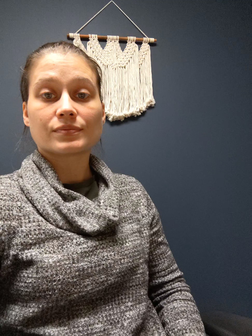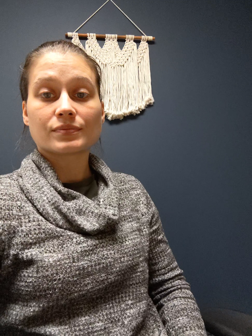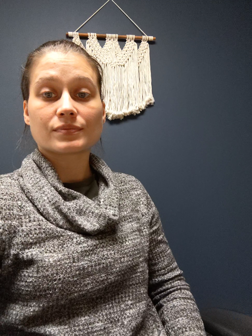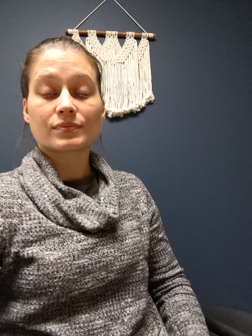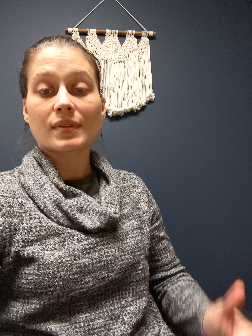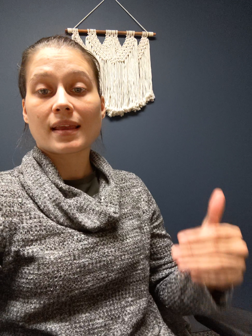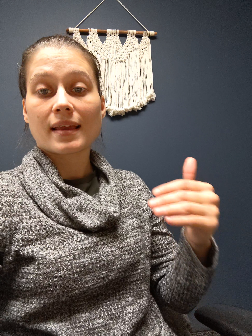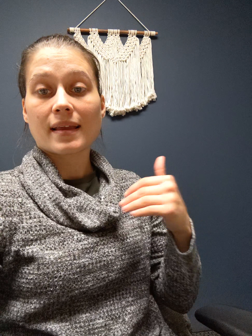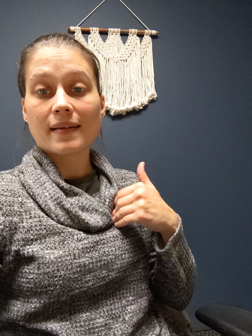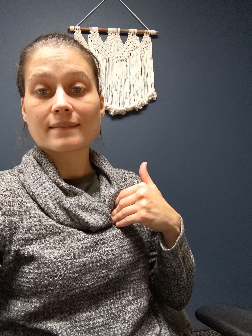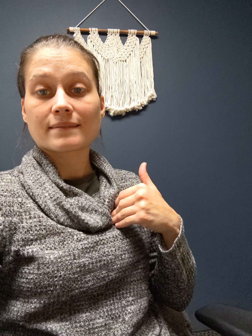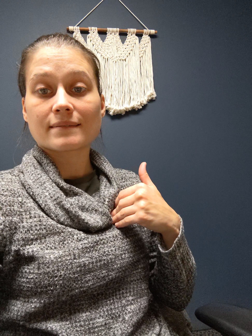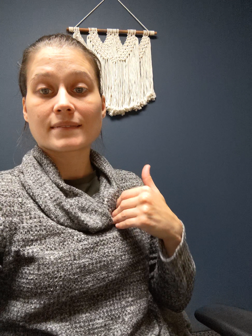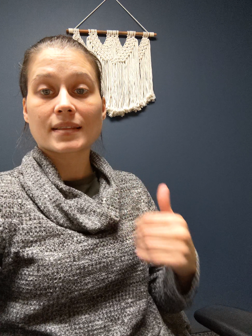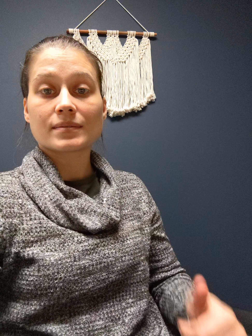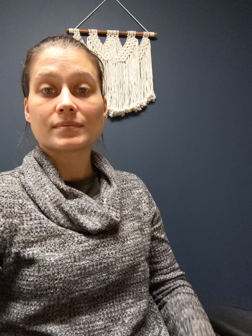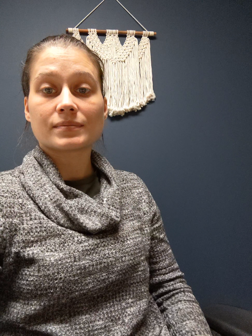have